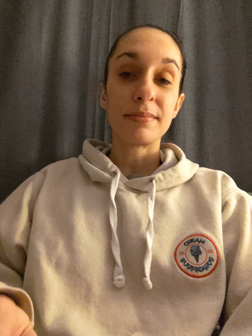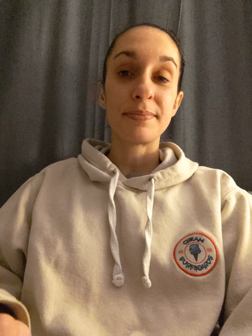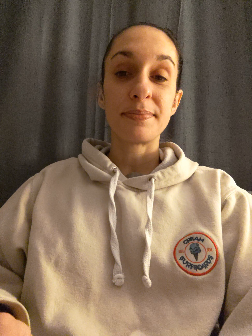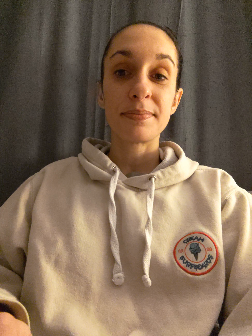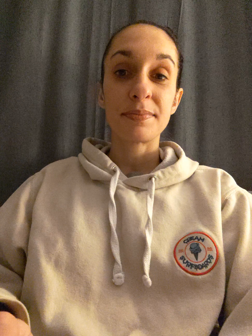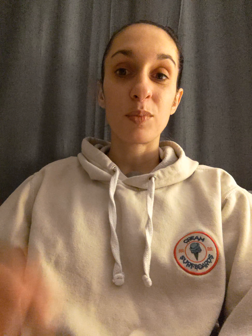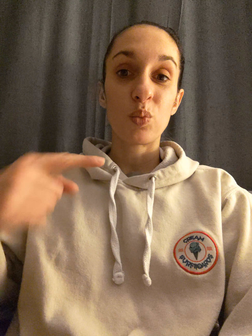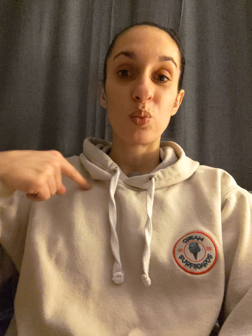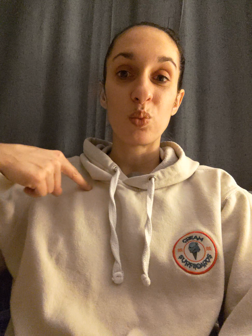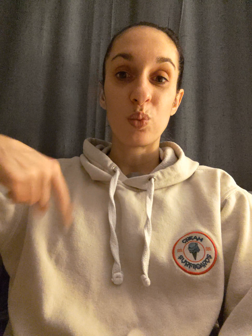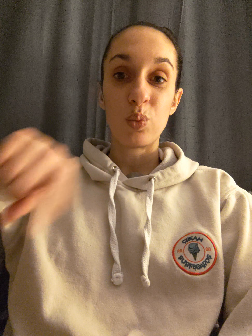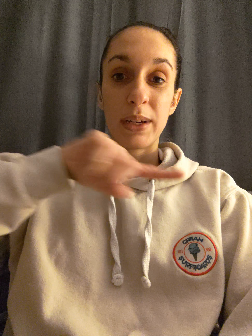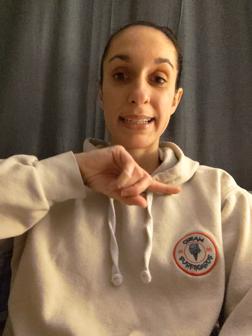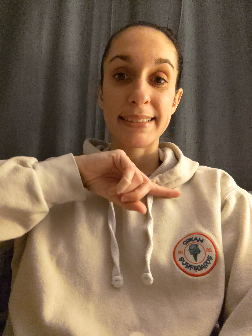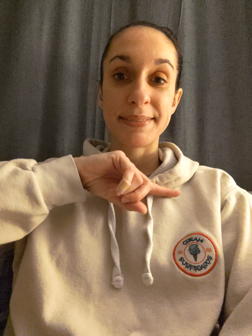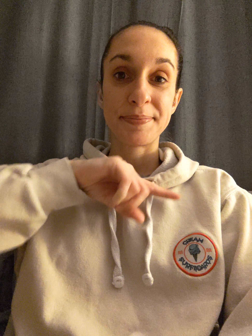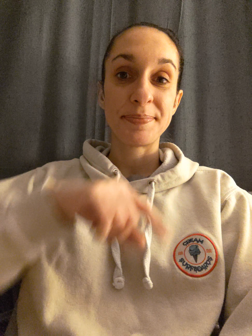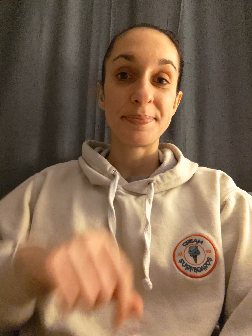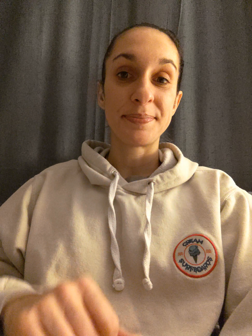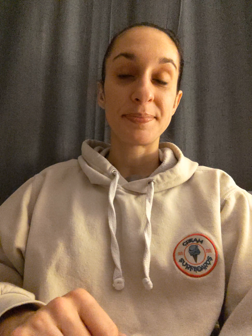we